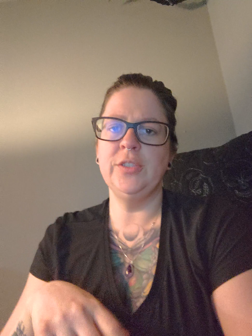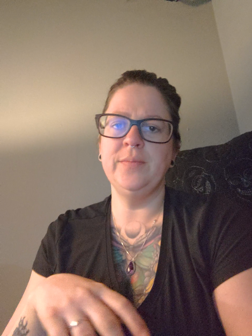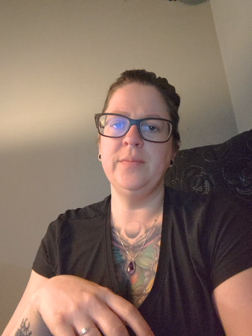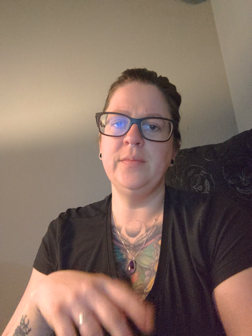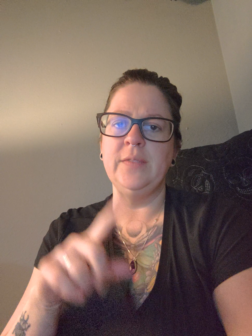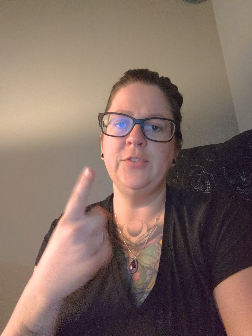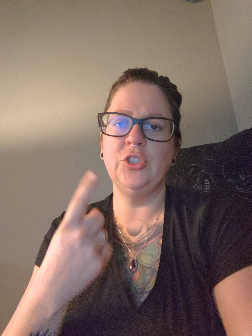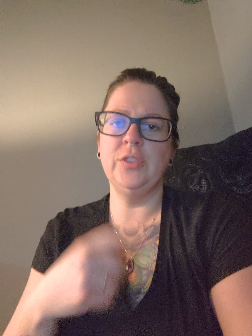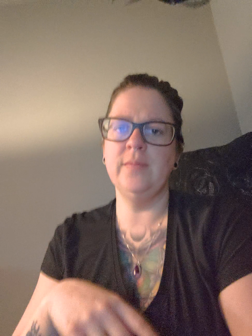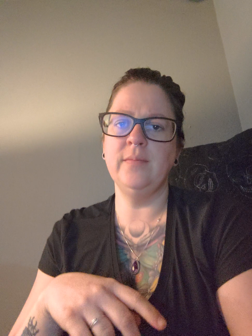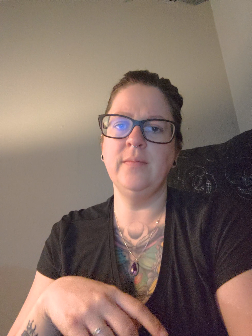first